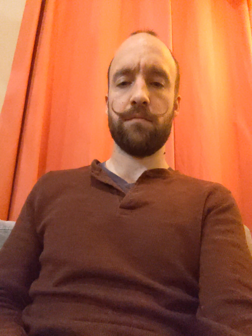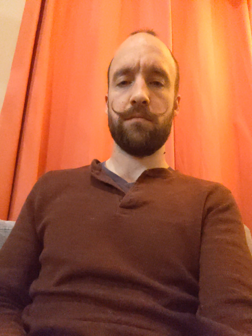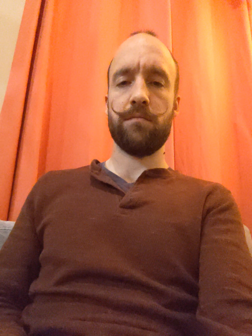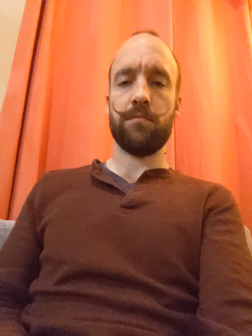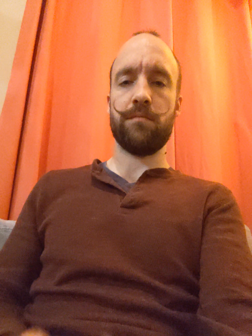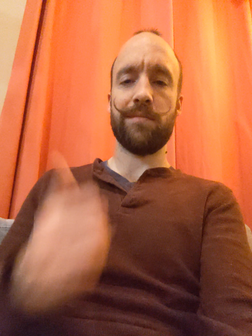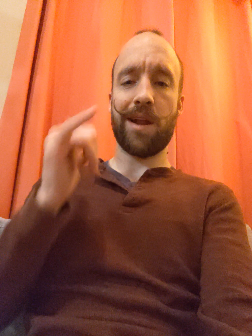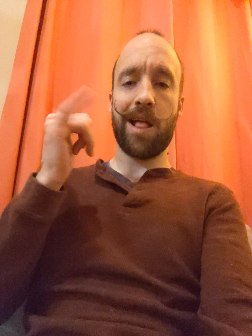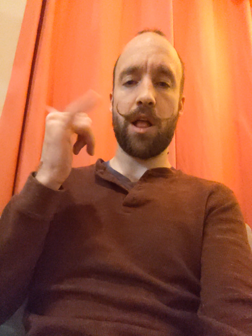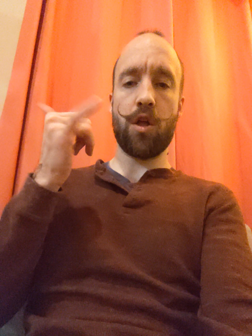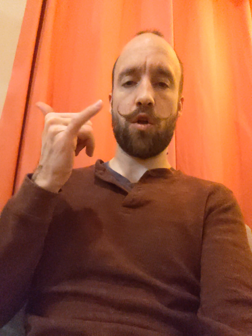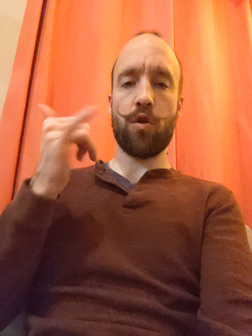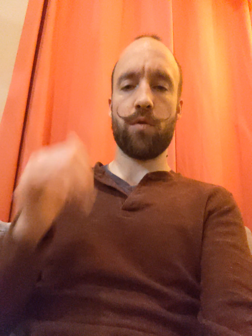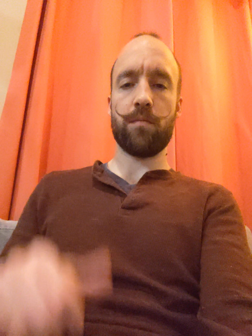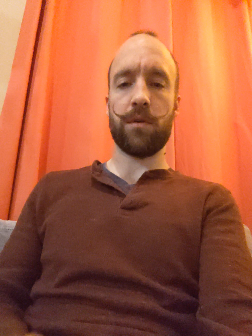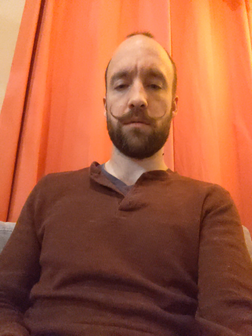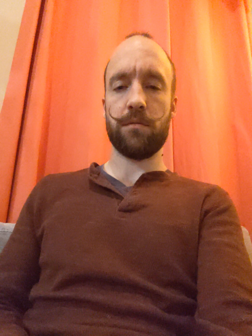yellow